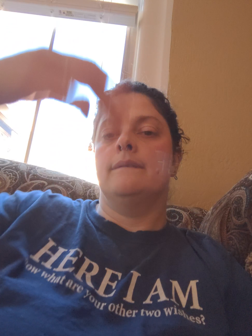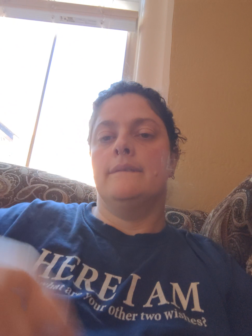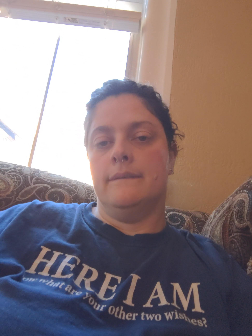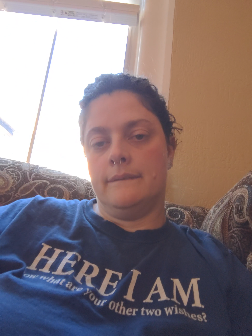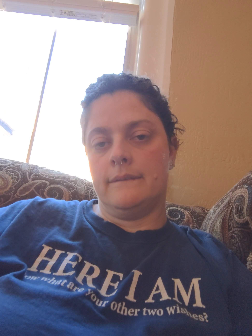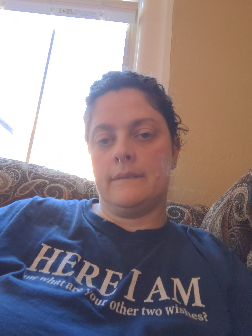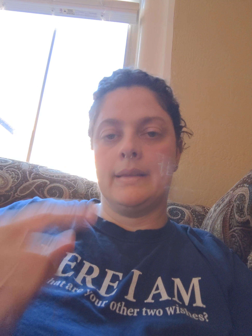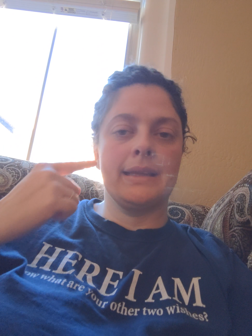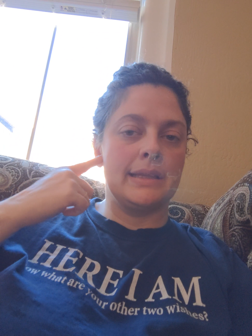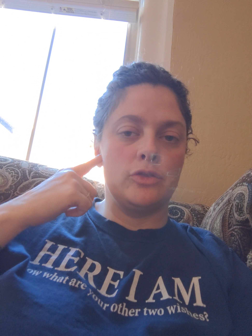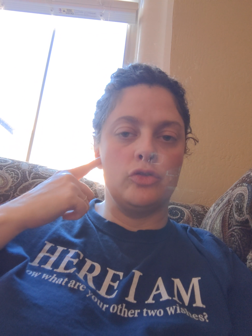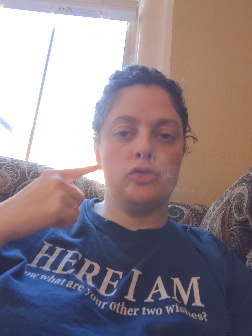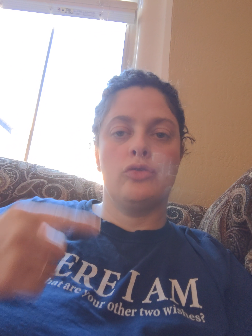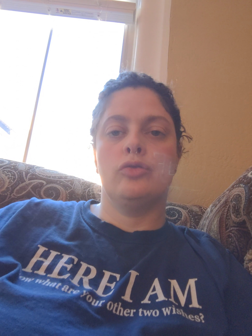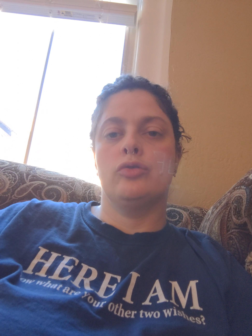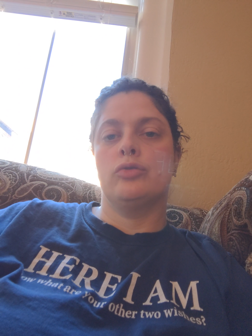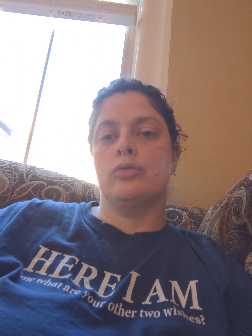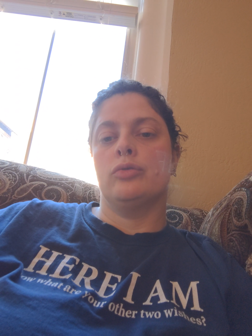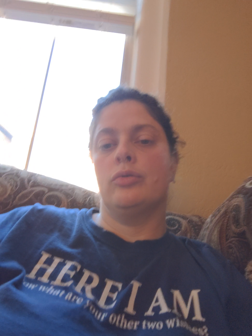hear